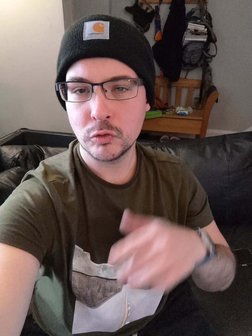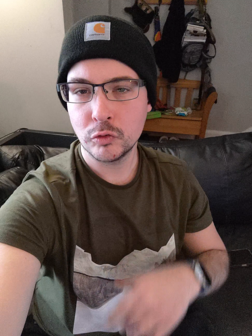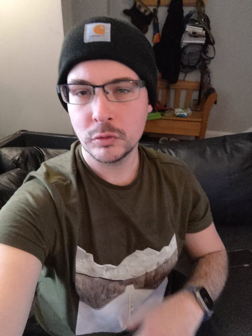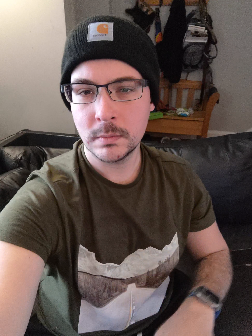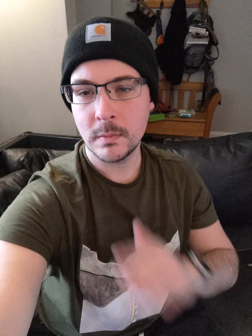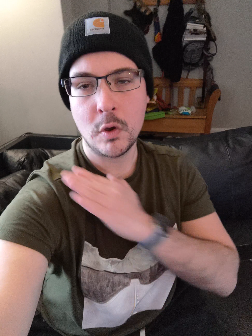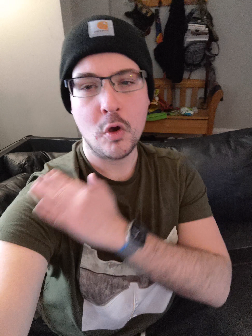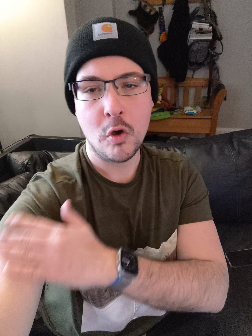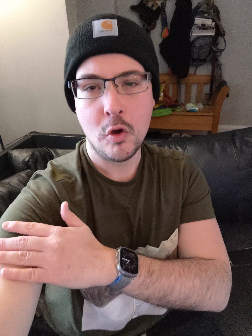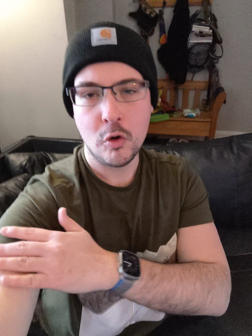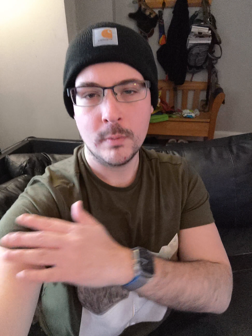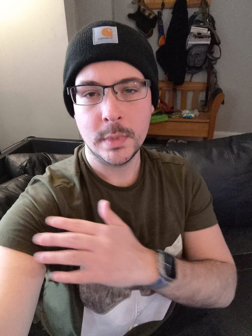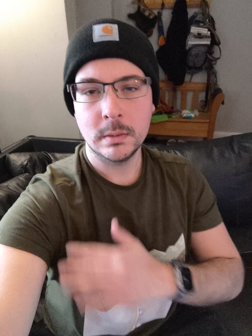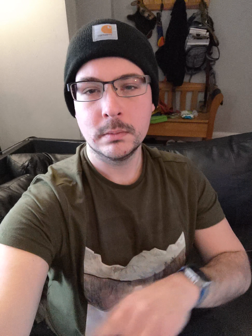arm